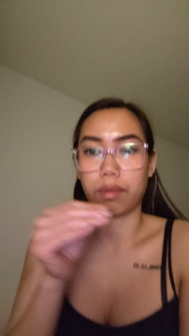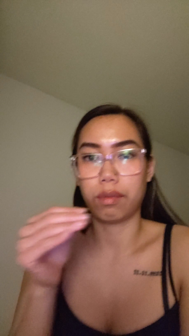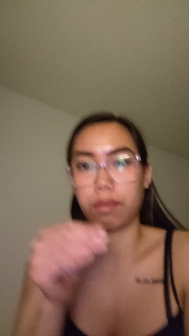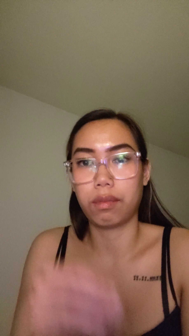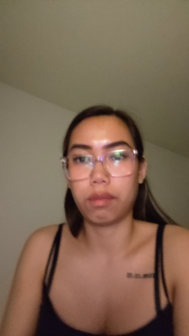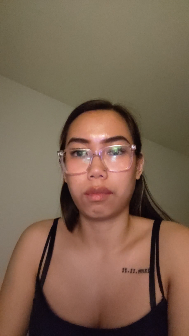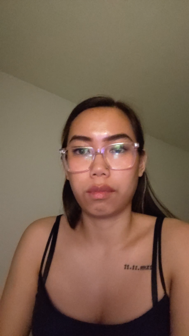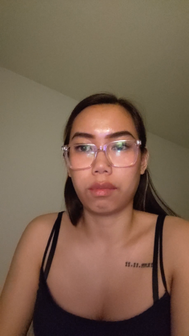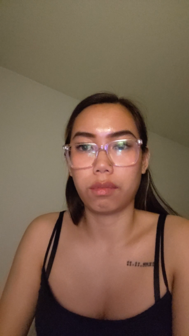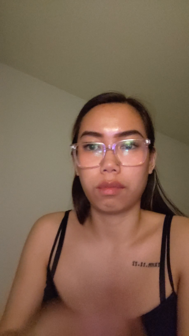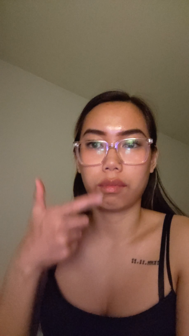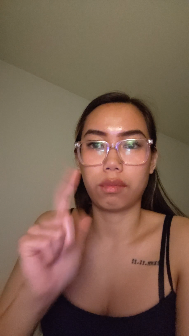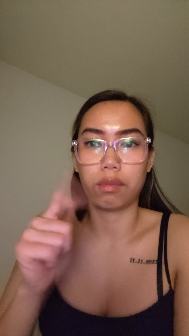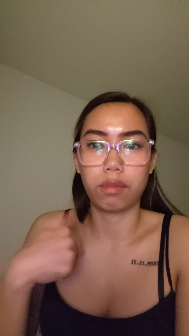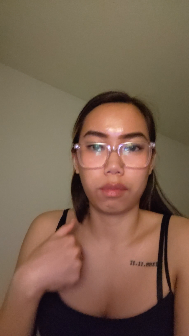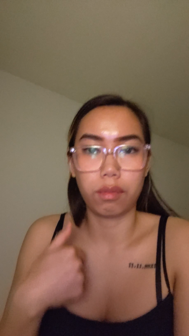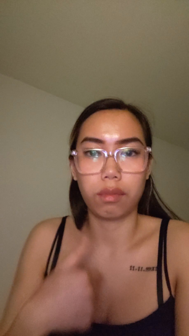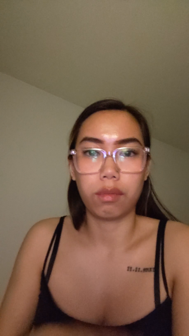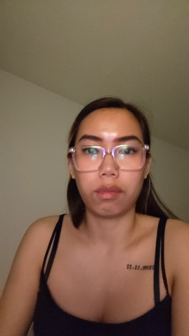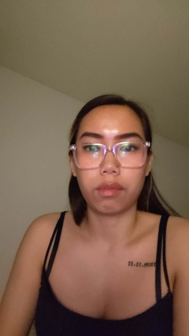let me